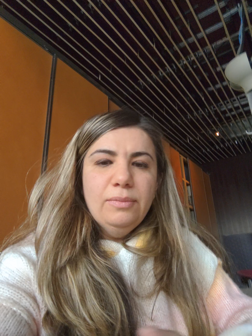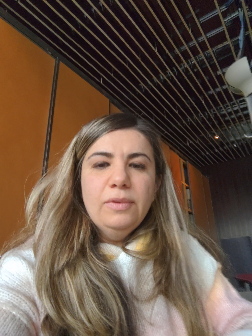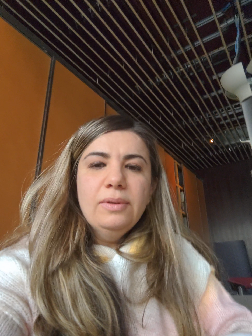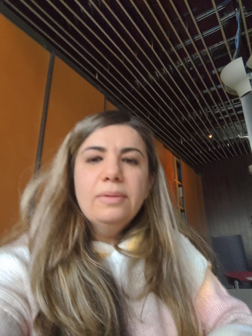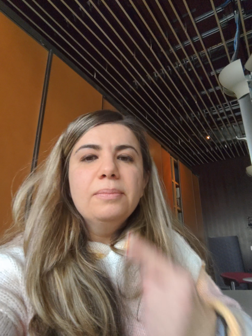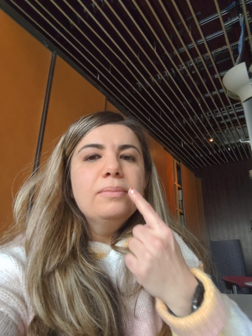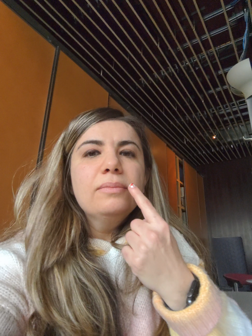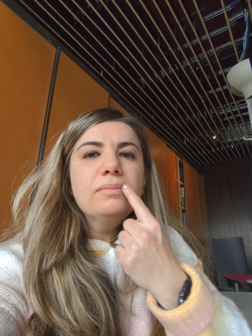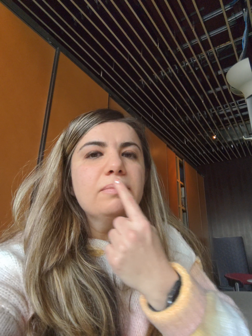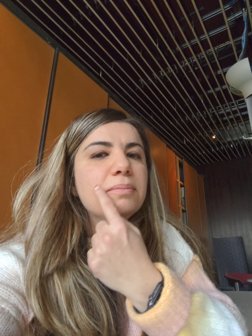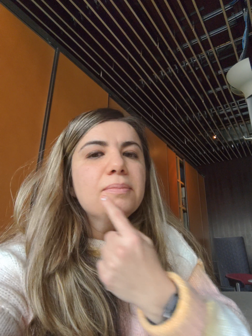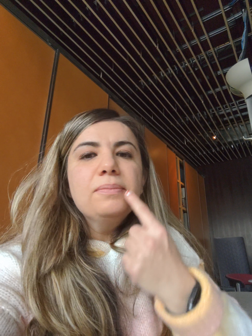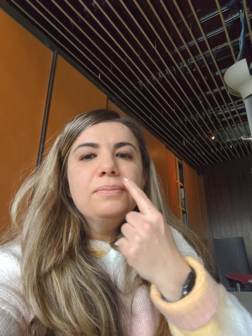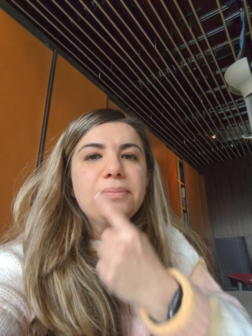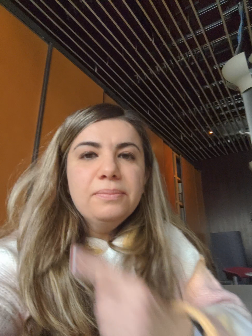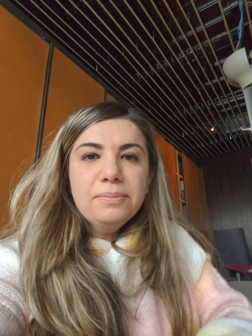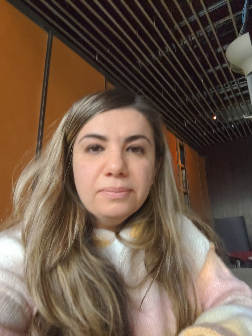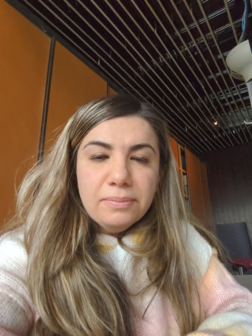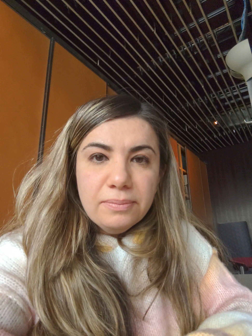mouth